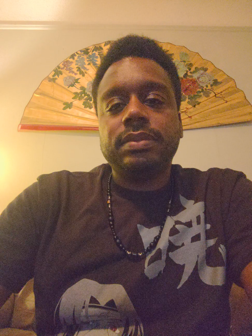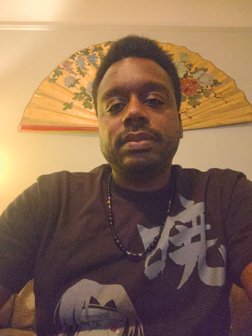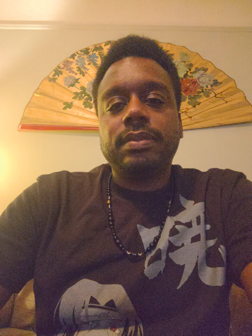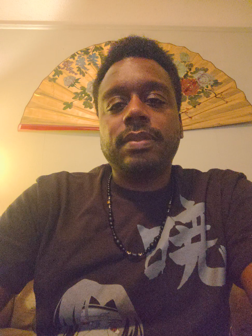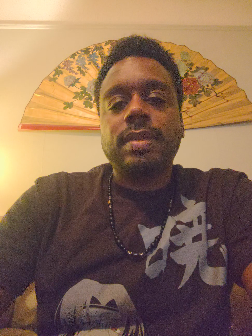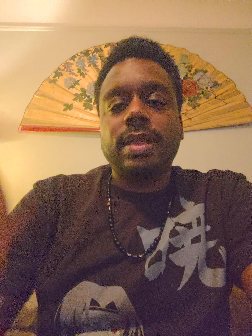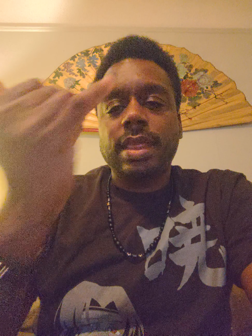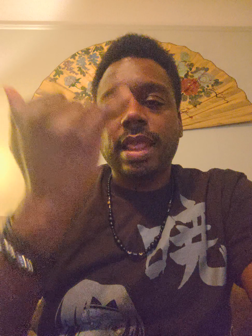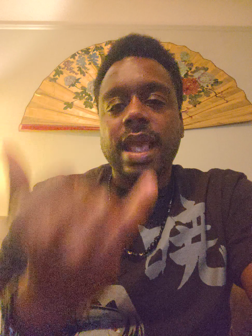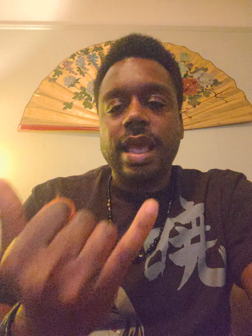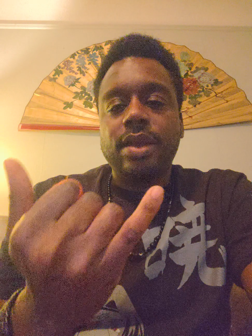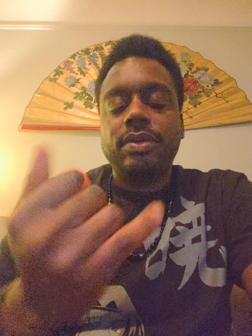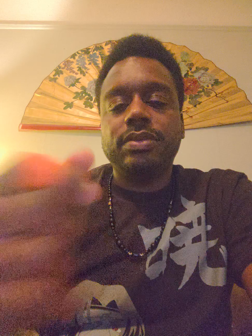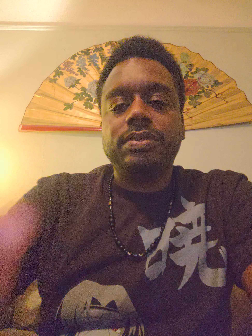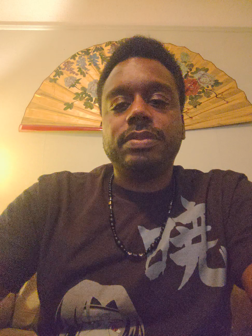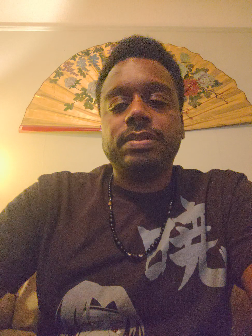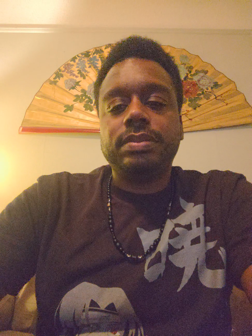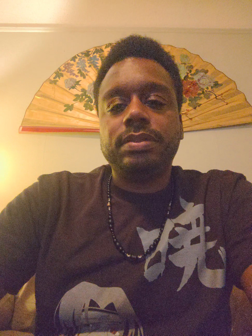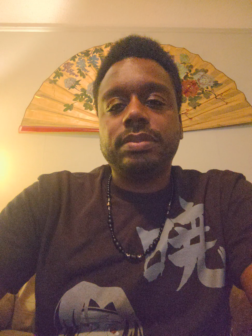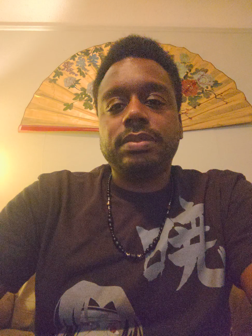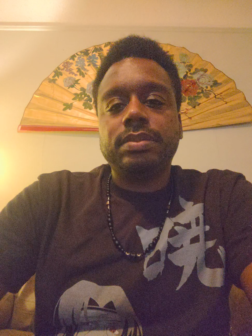now